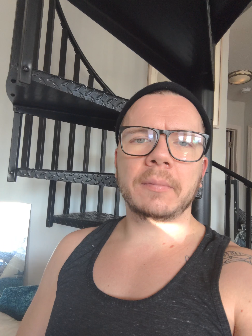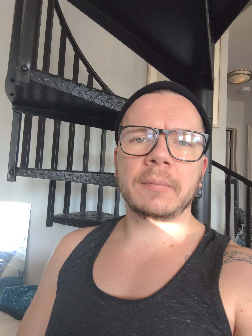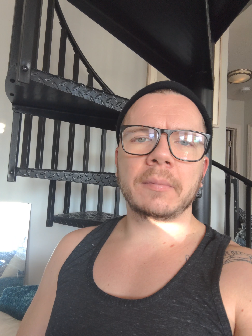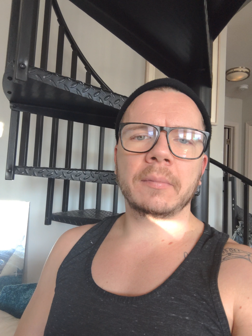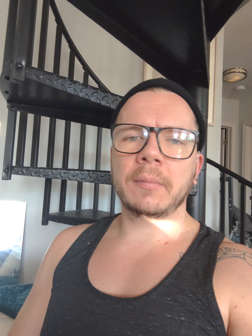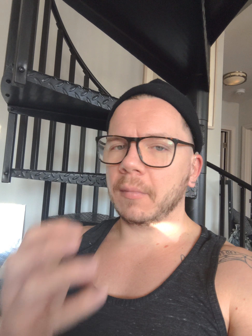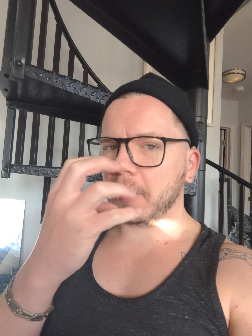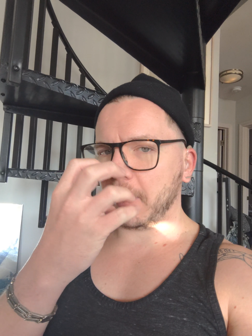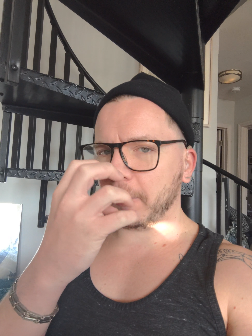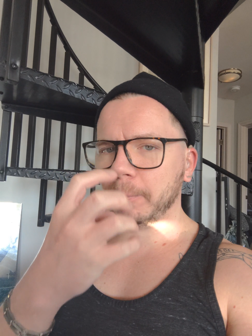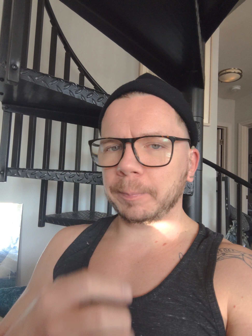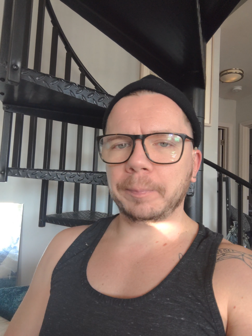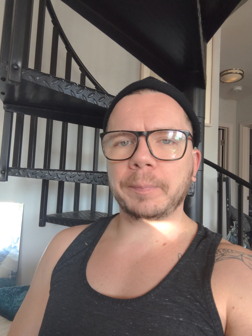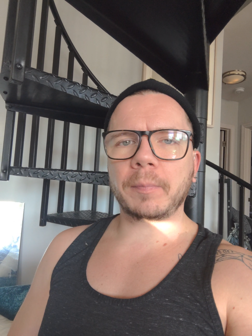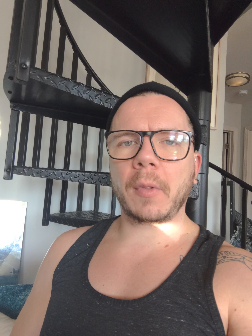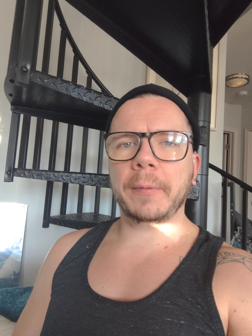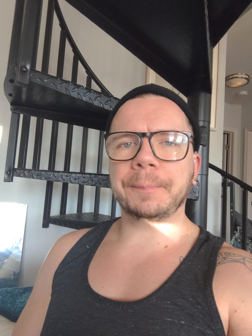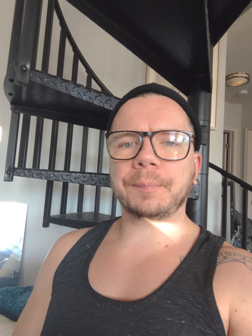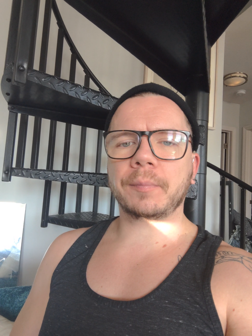clown